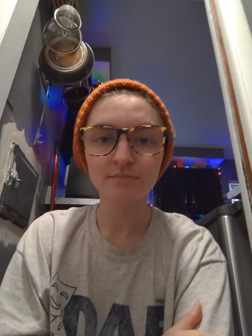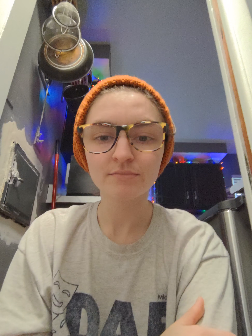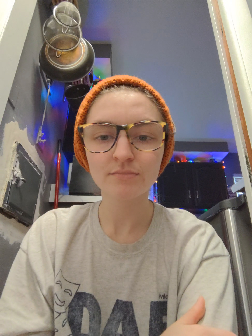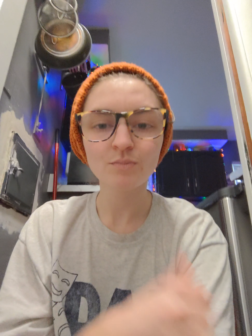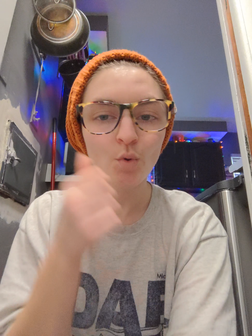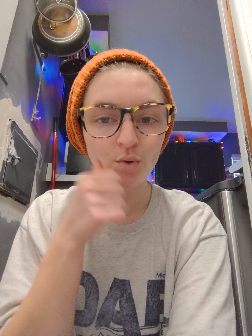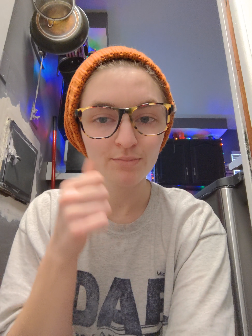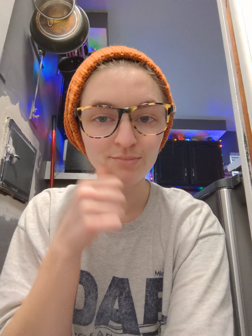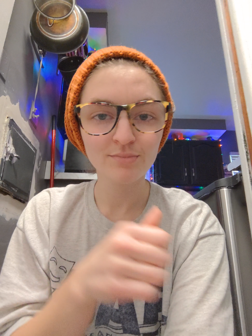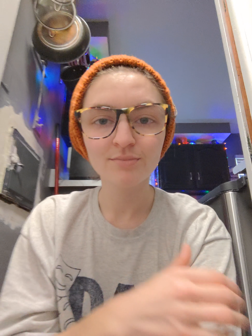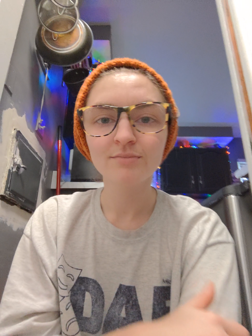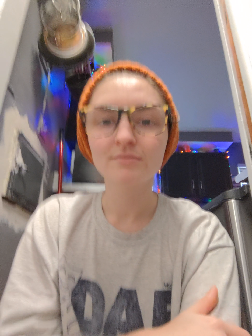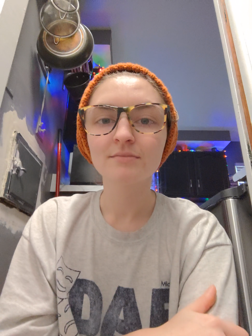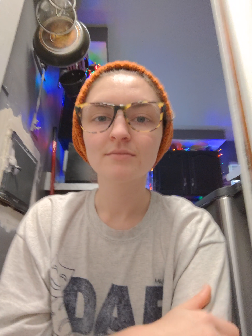girl